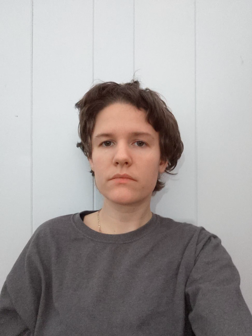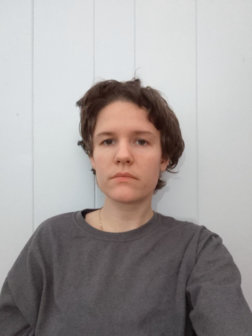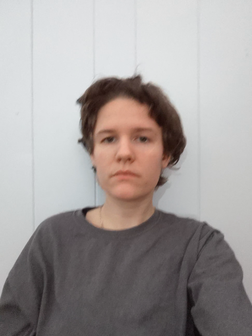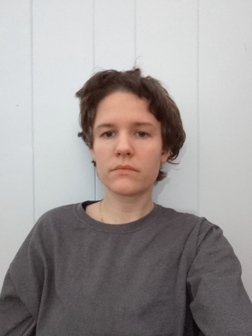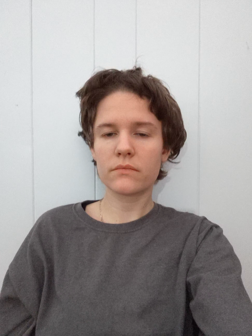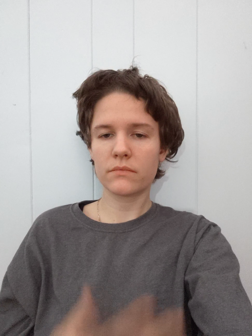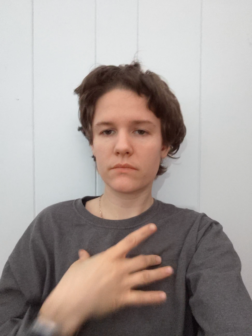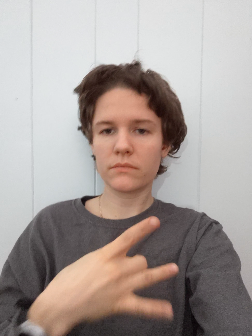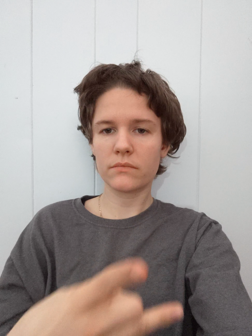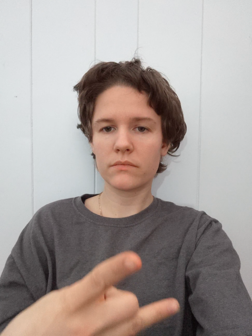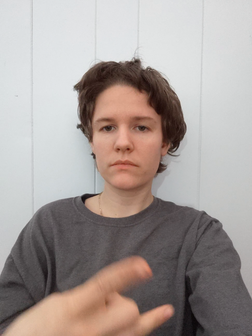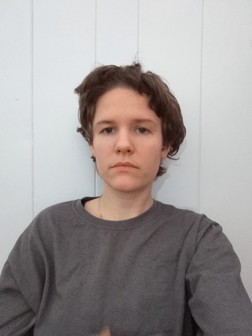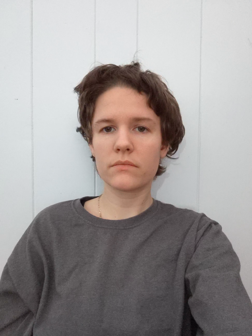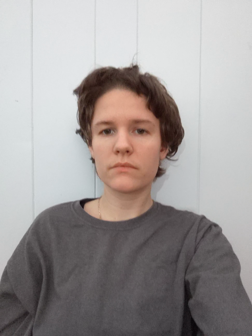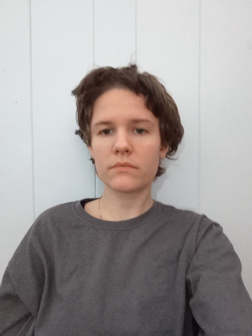like